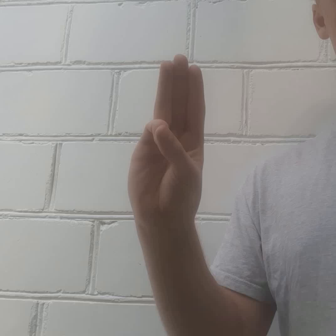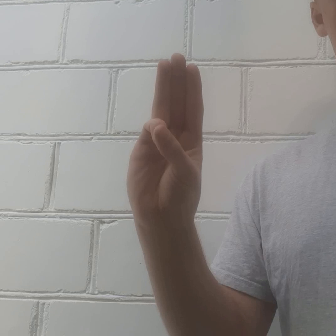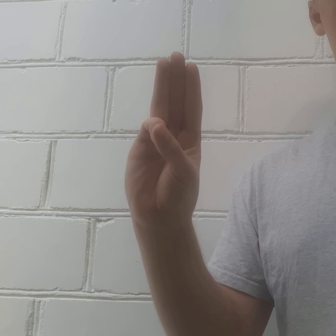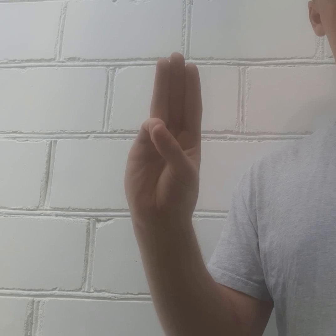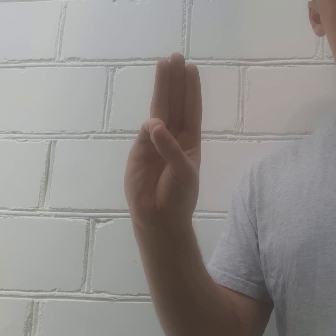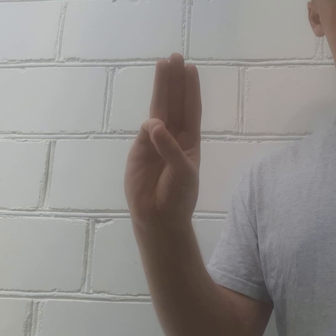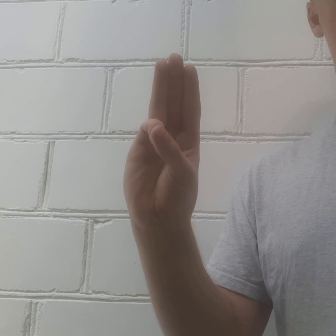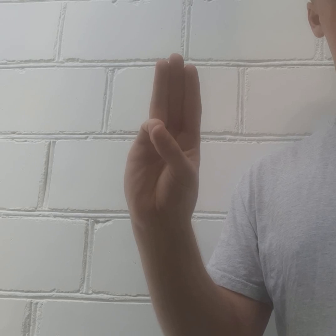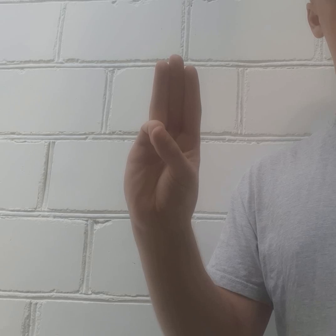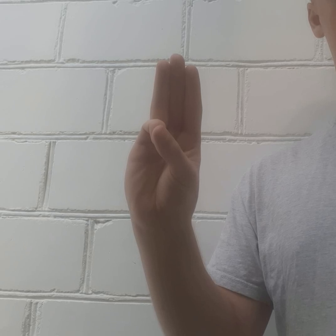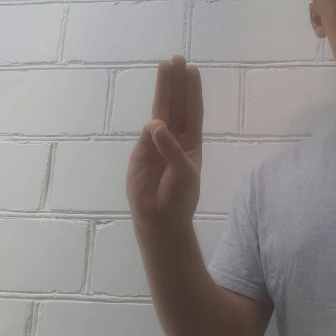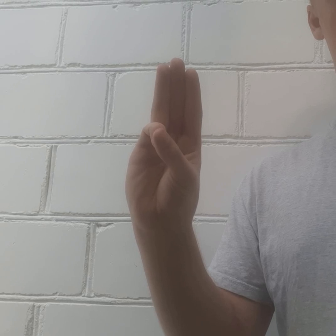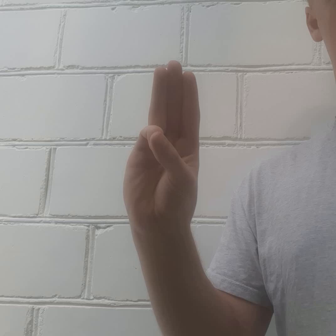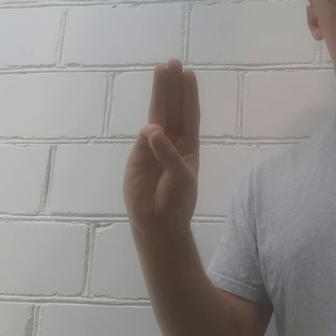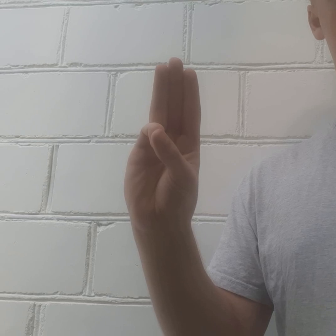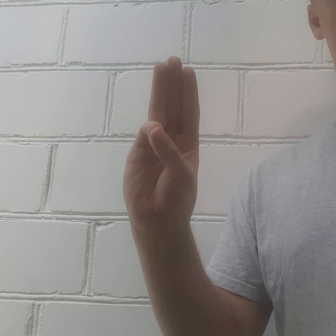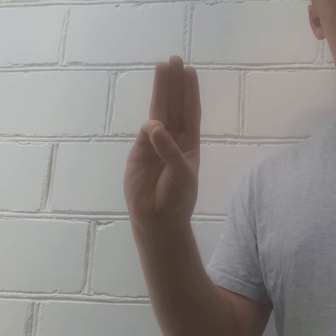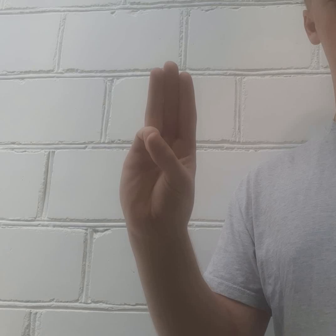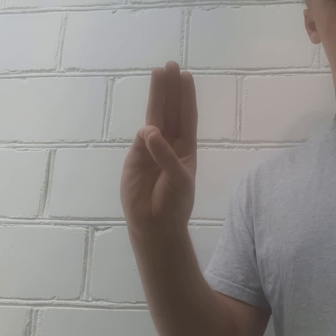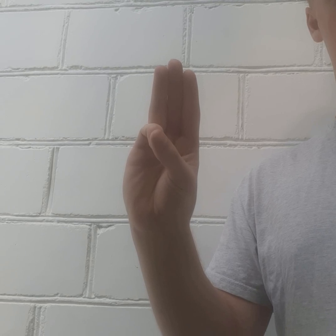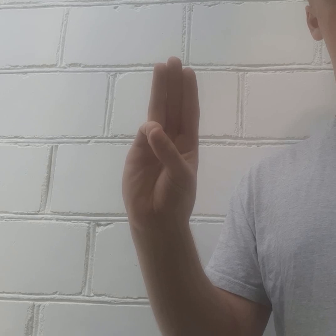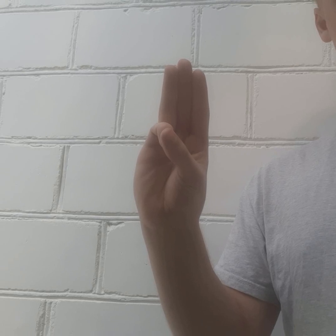Ш